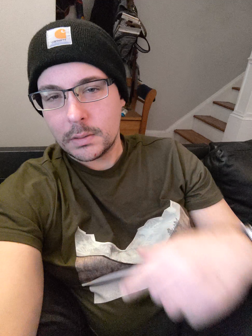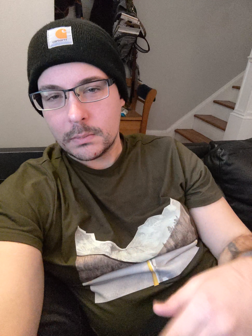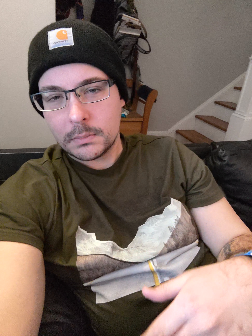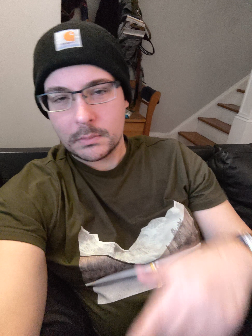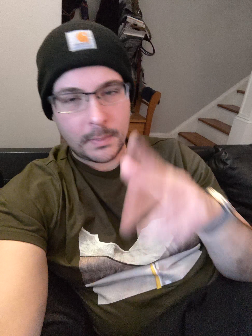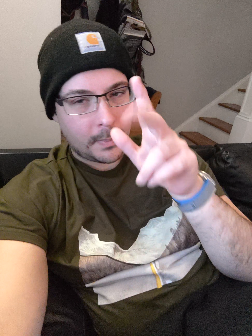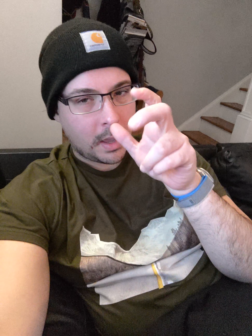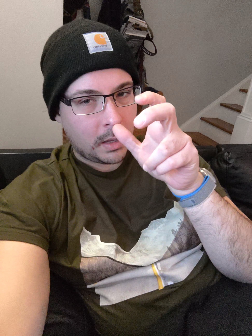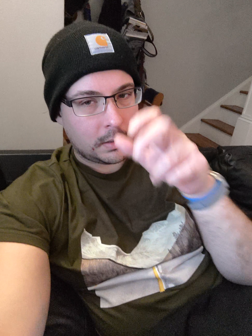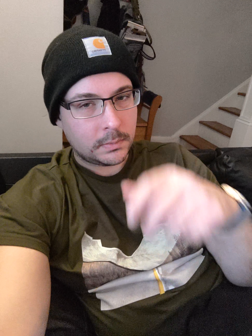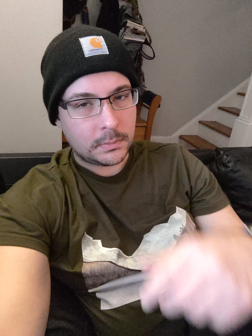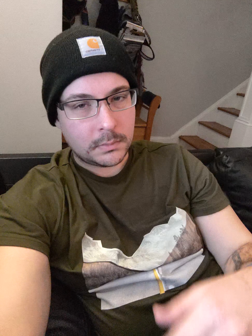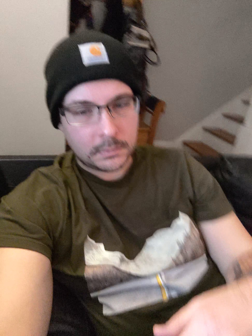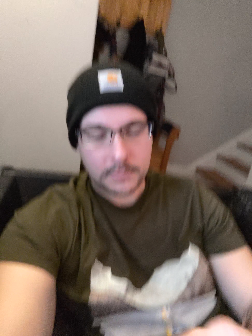bug